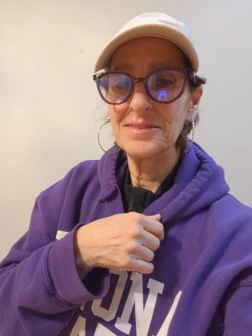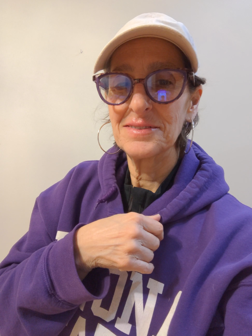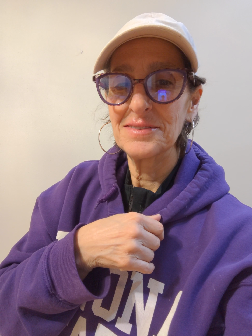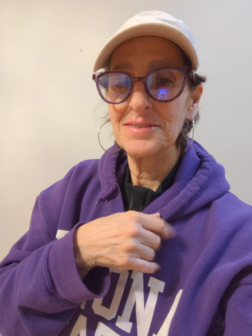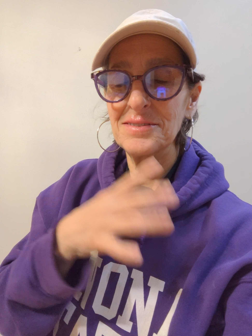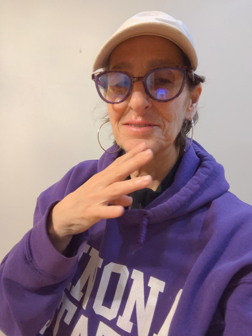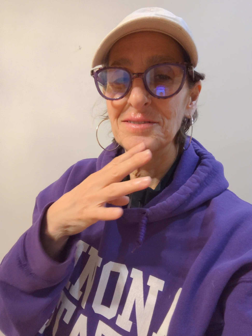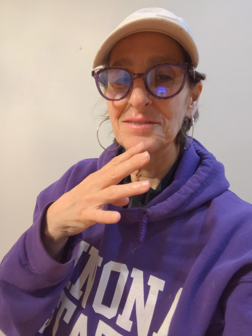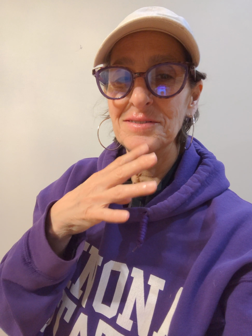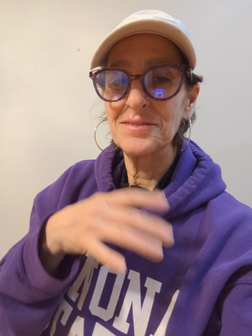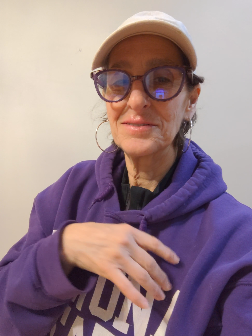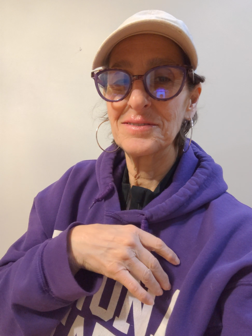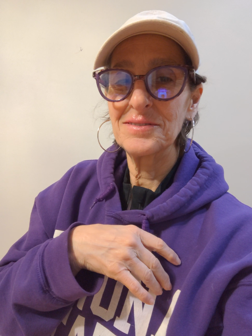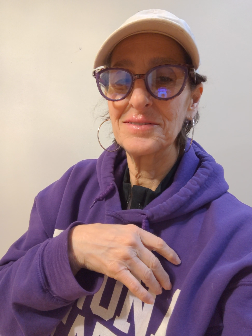talk